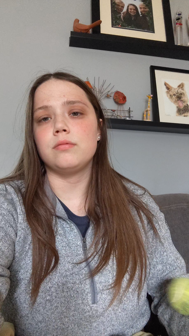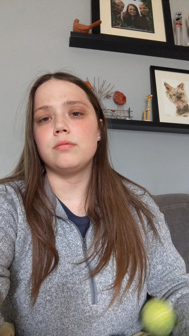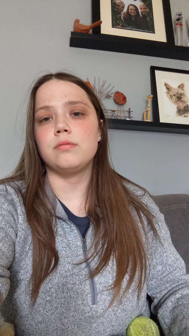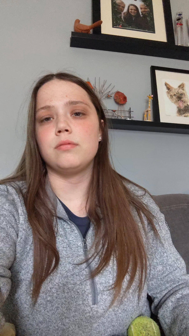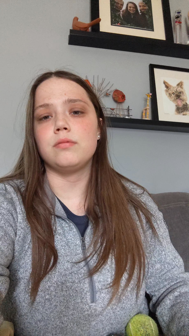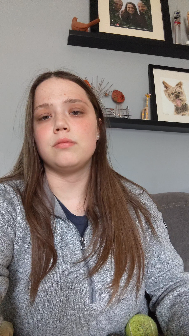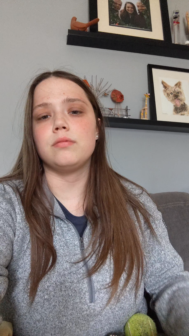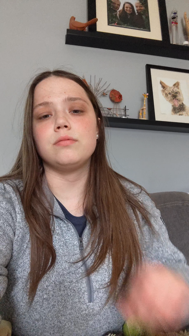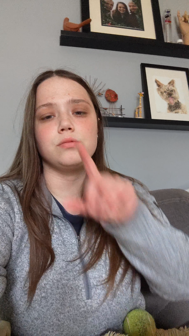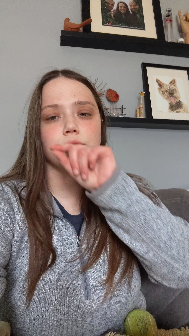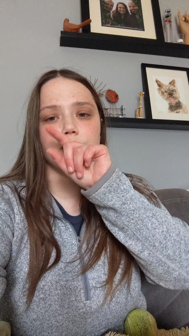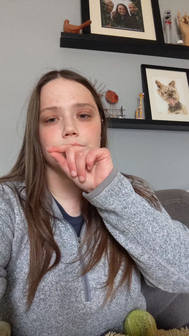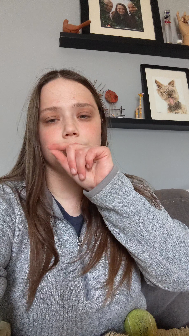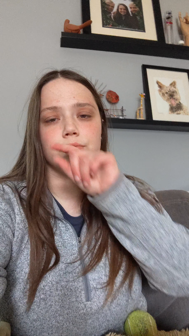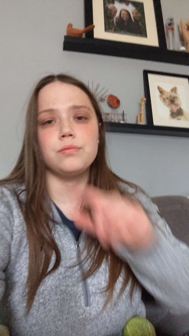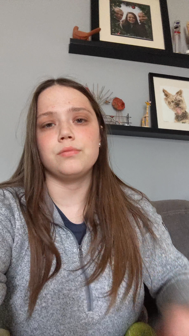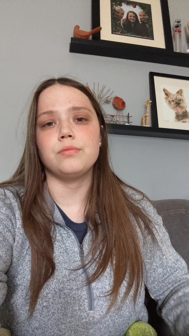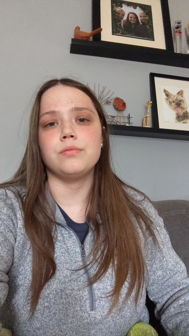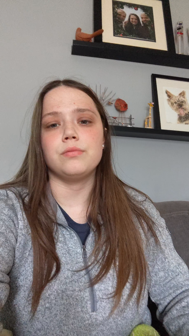chicken